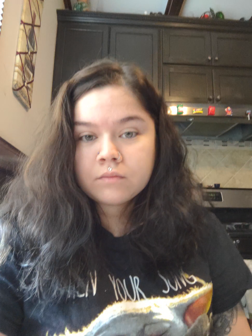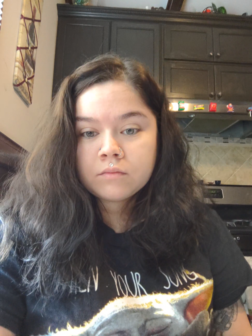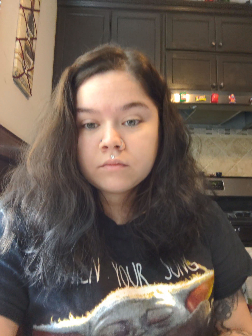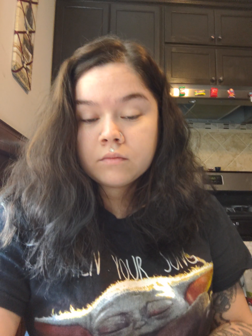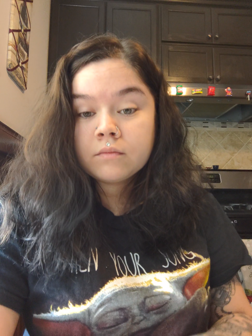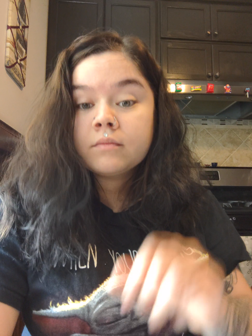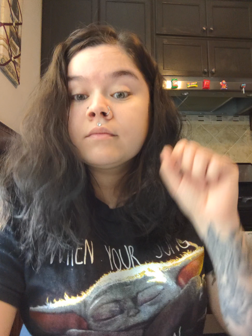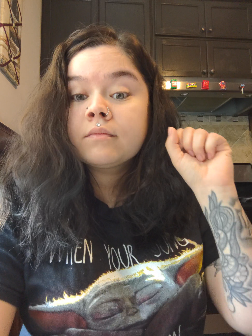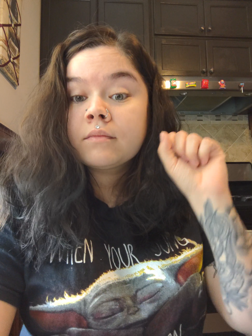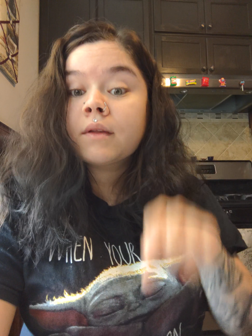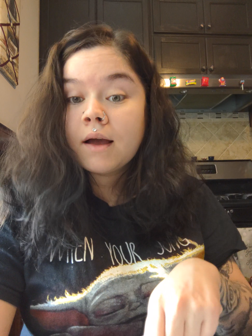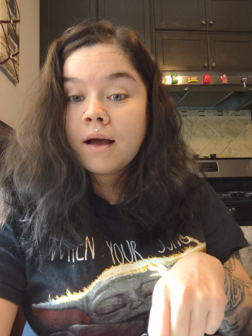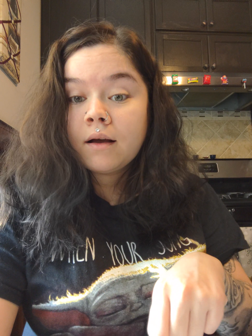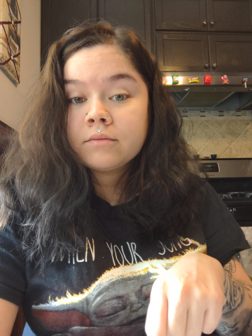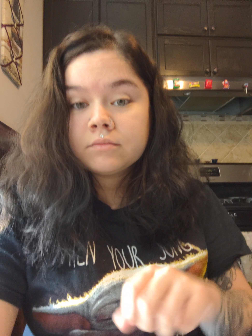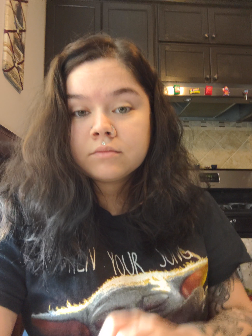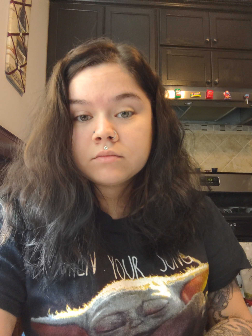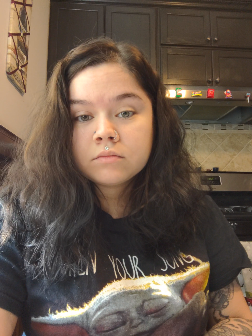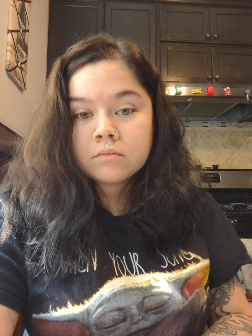can